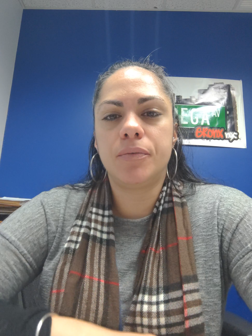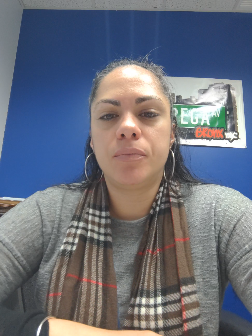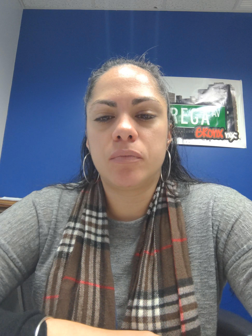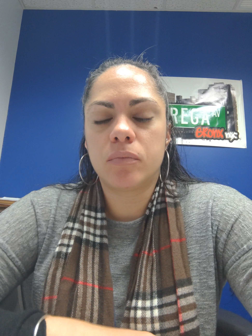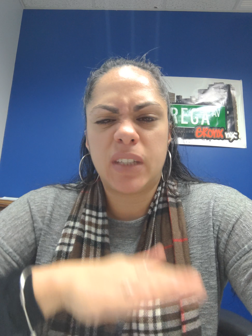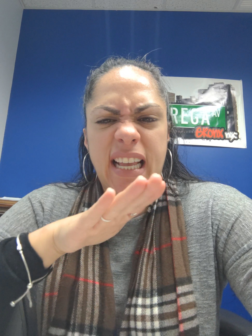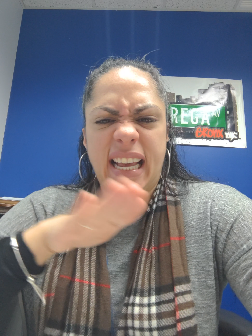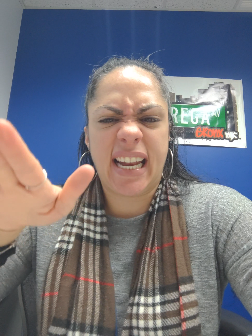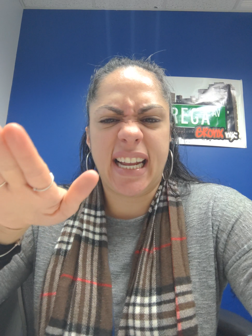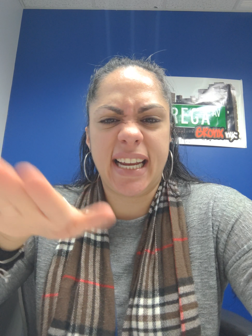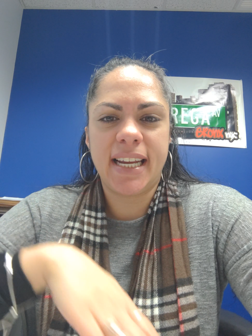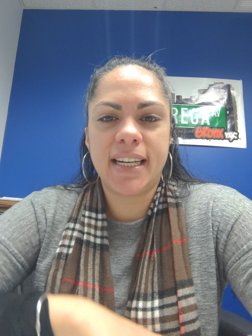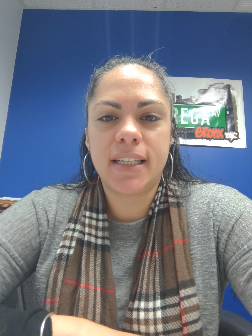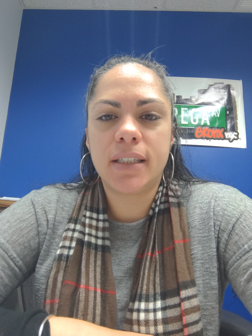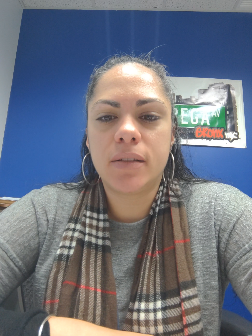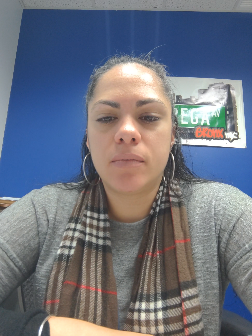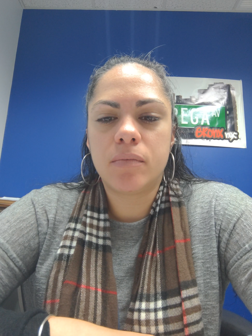clean